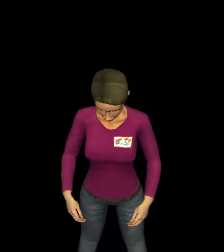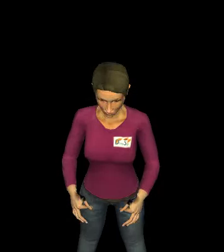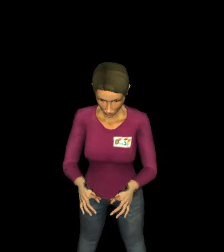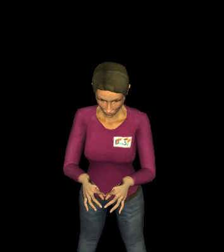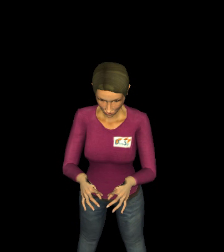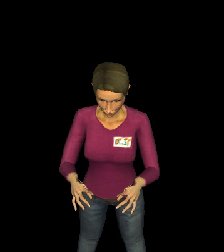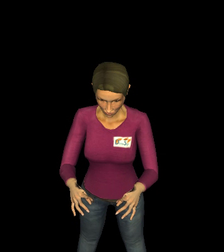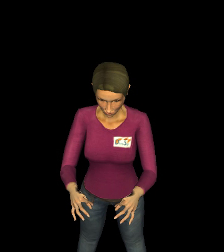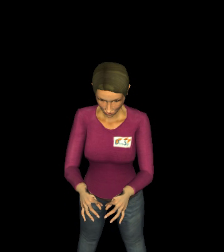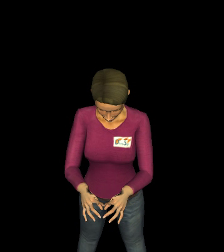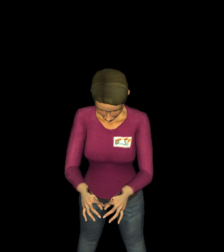غرفة